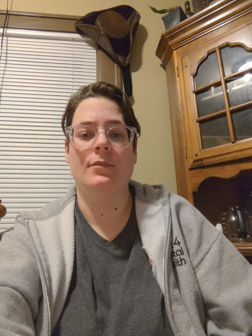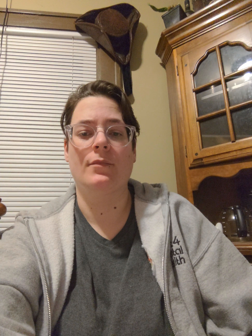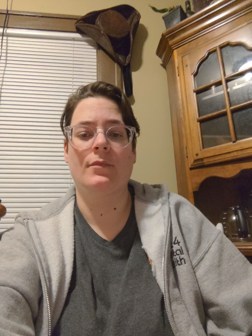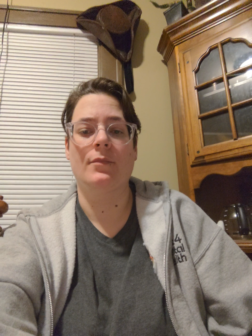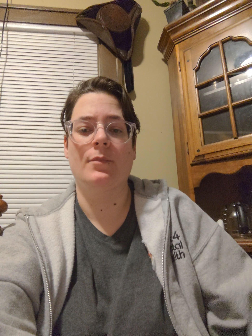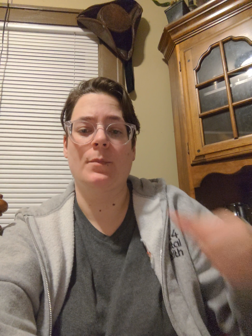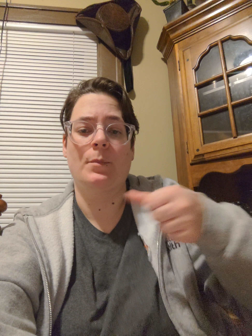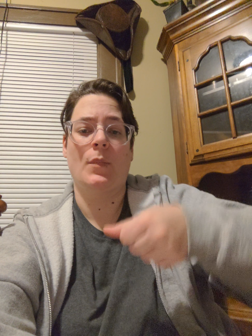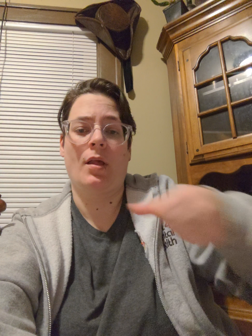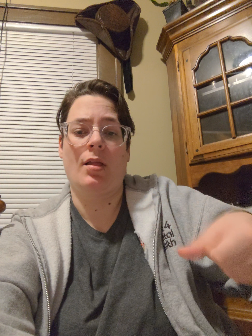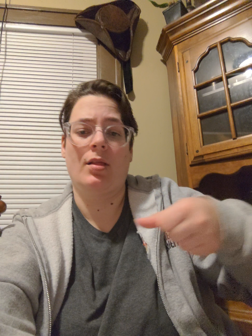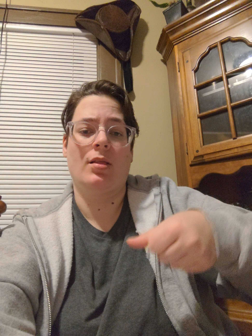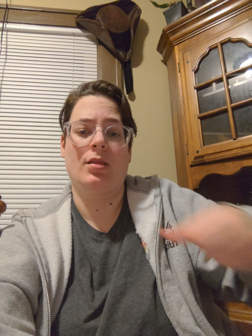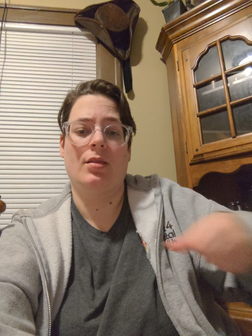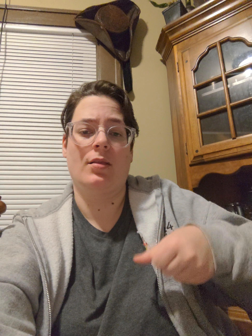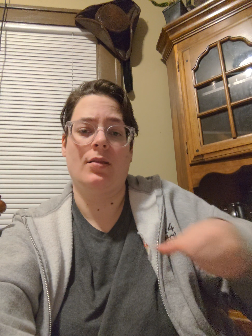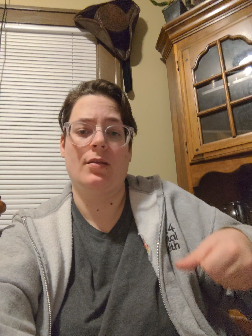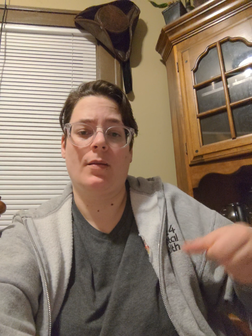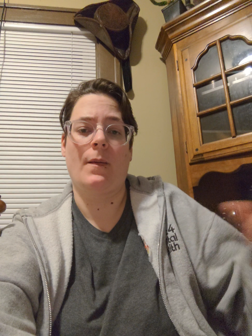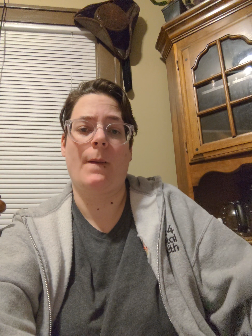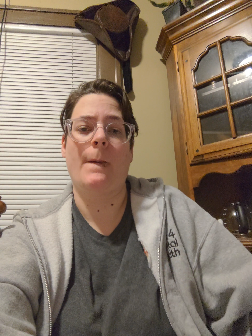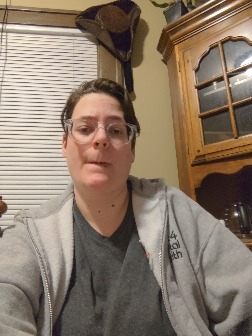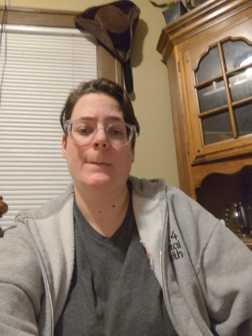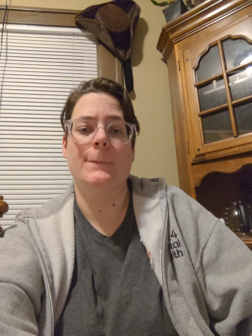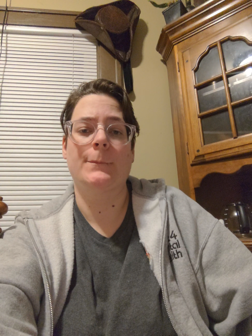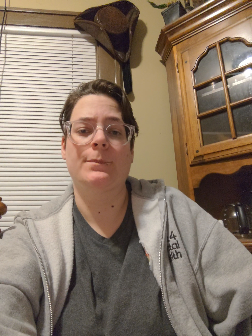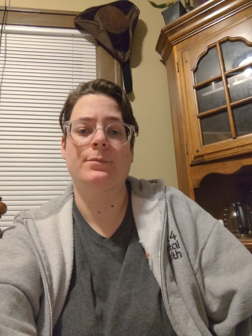puzzle